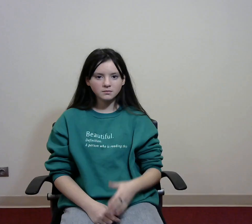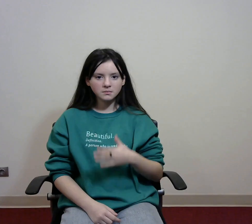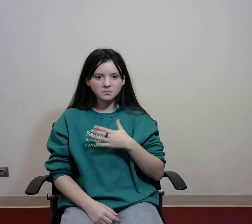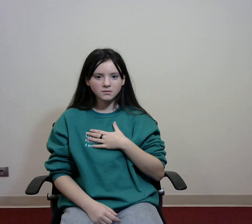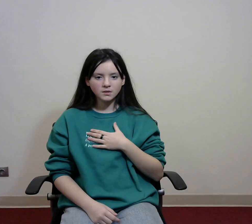mən